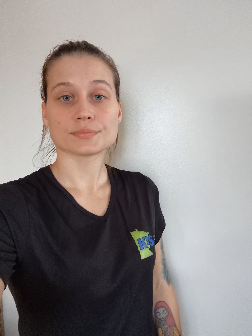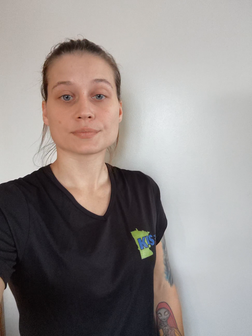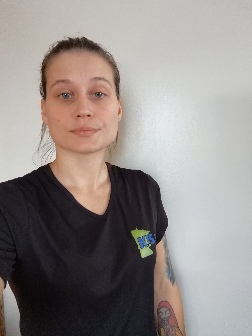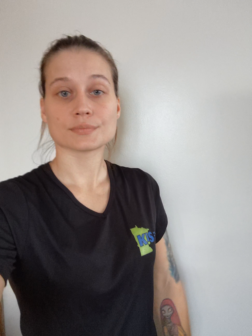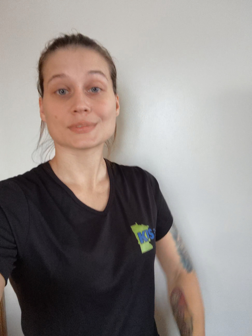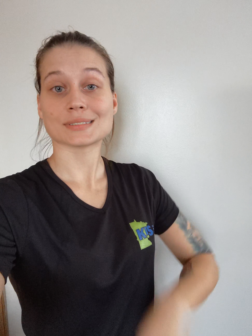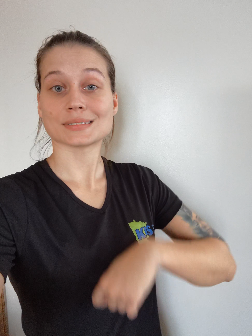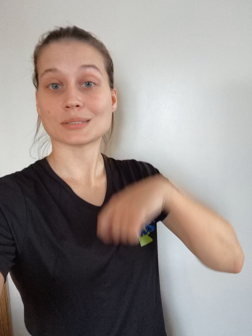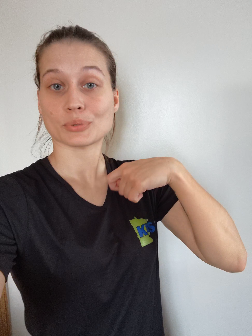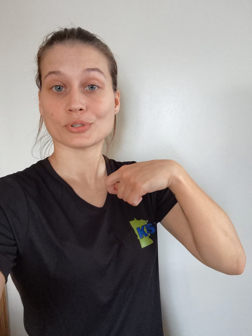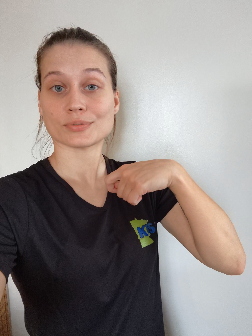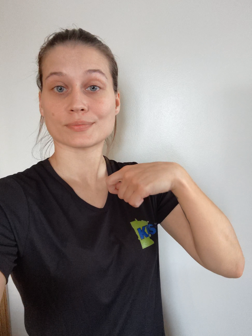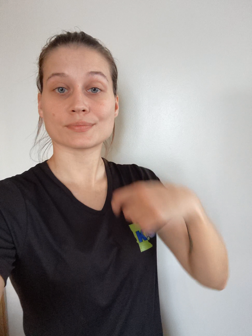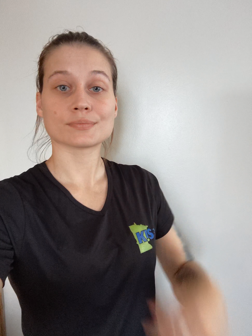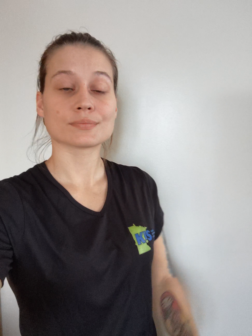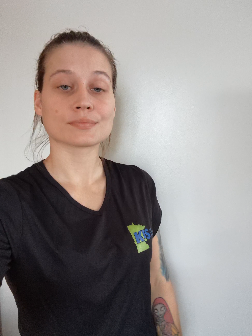zipper